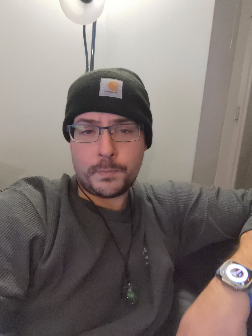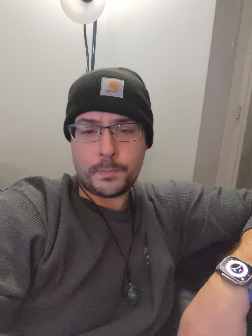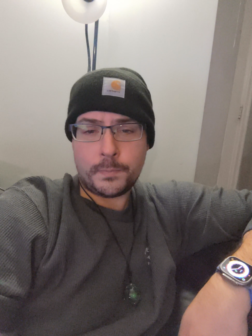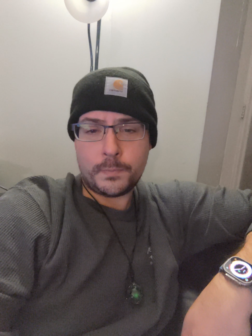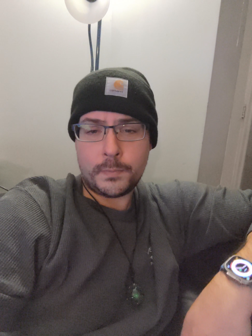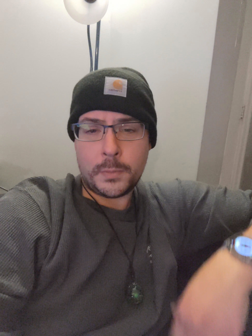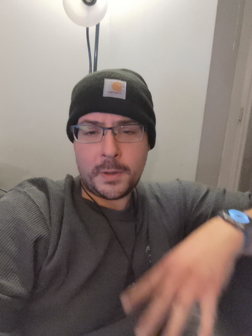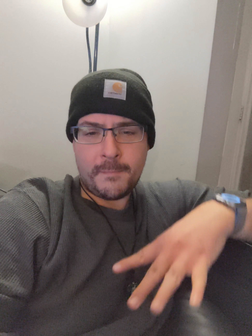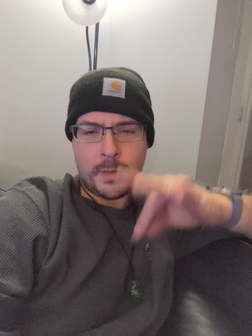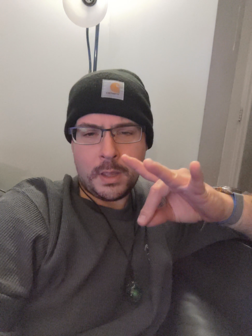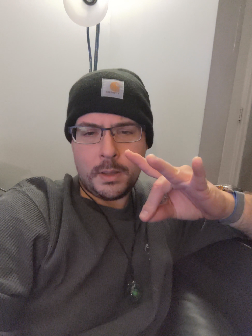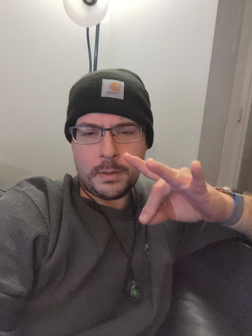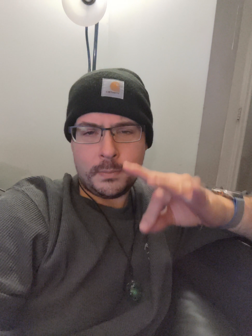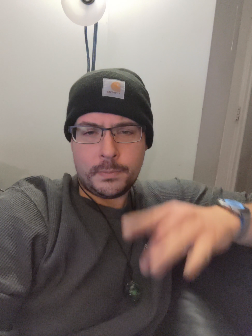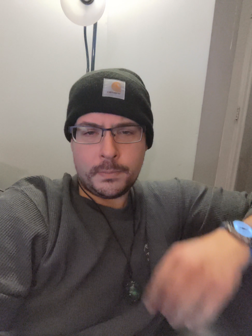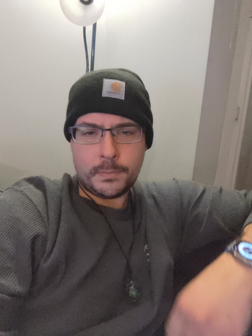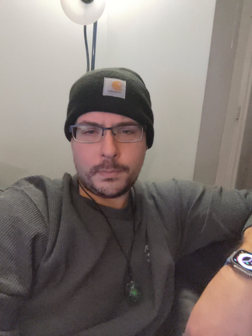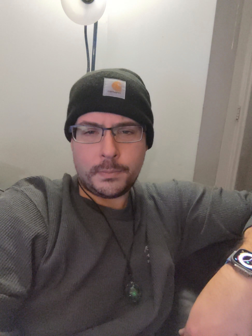find